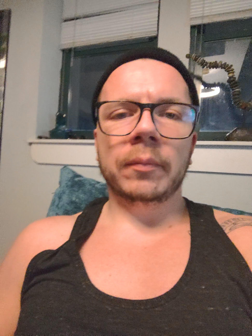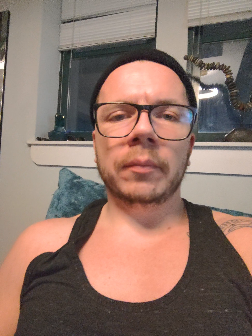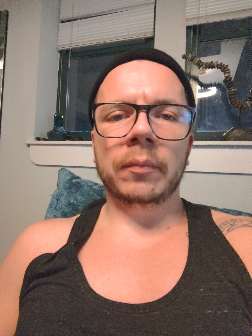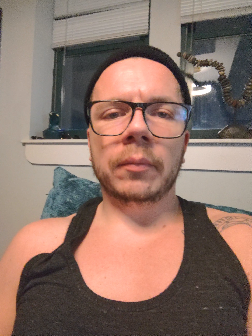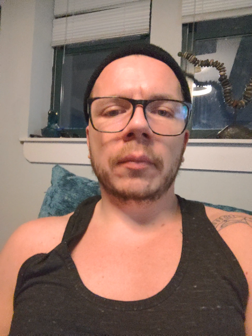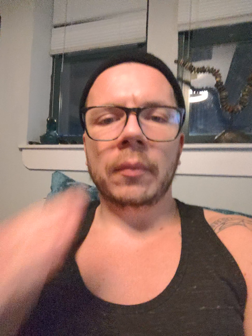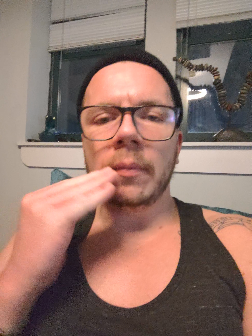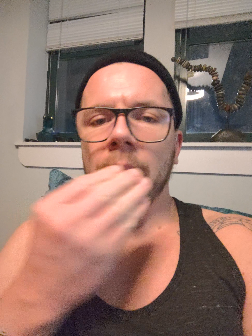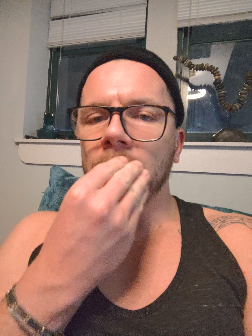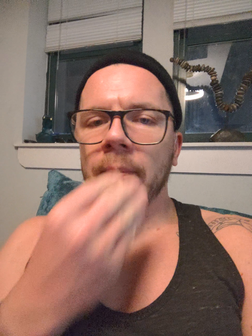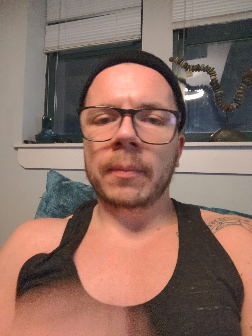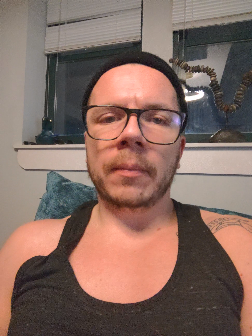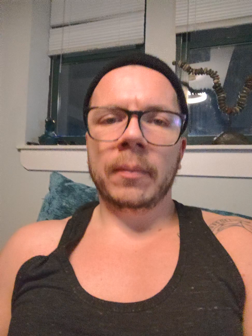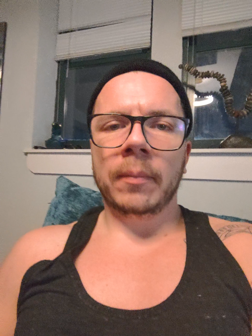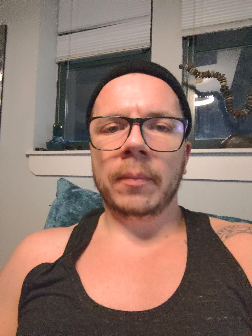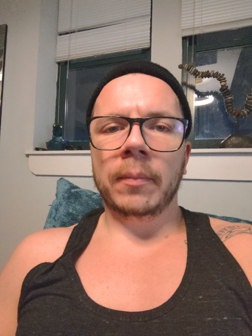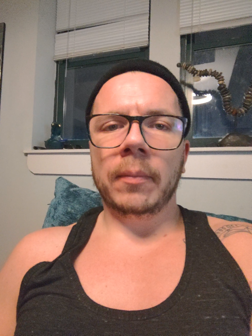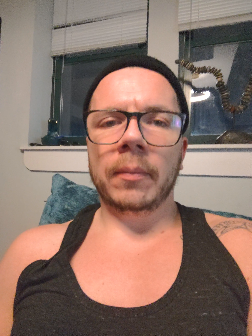napkin